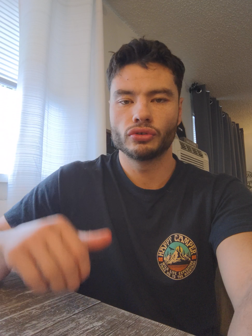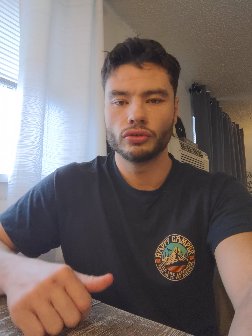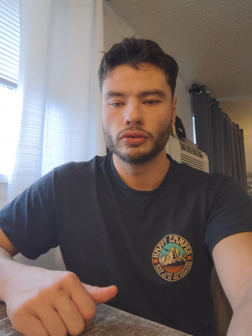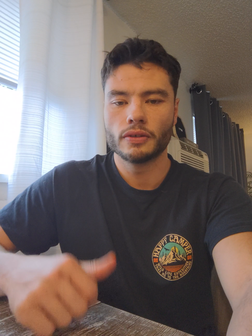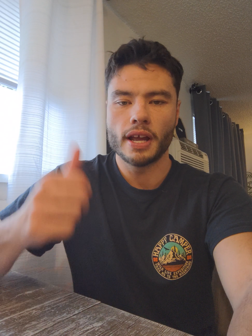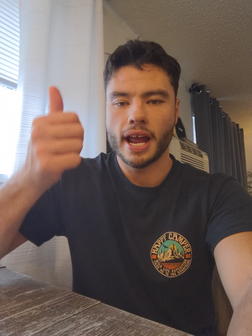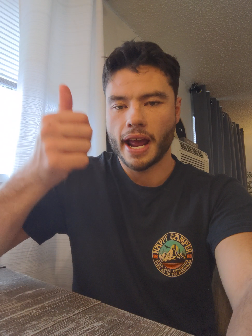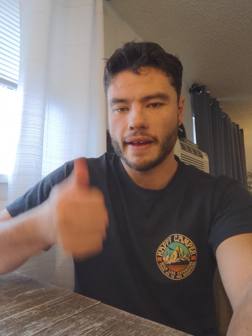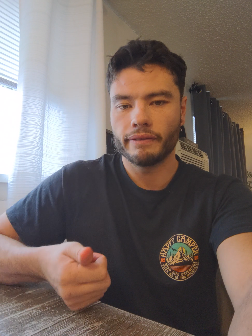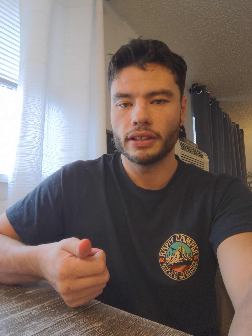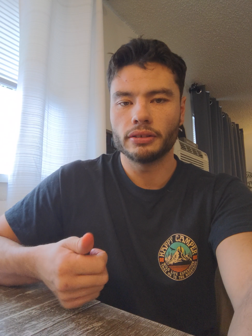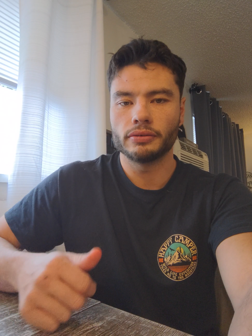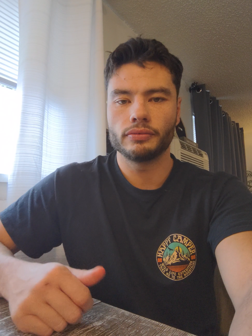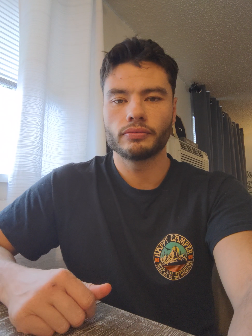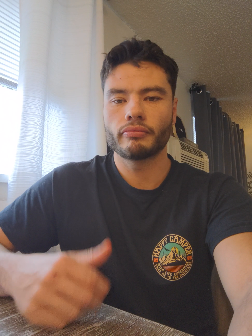every